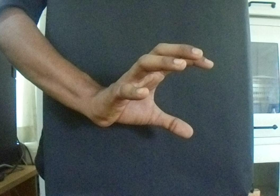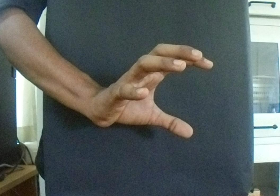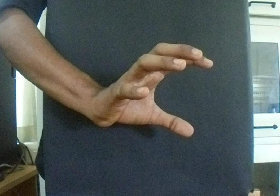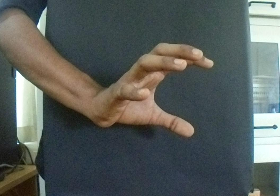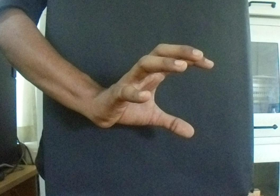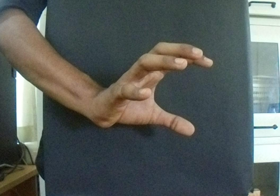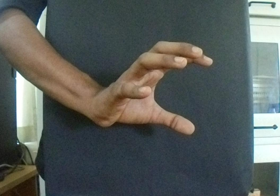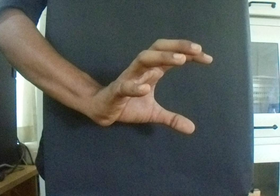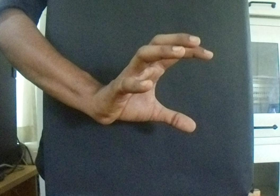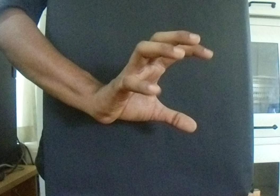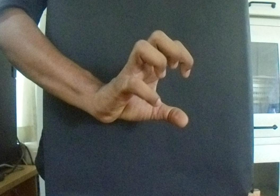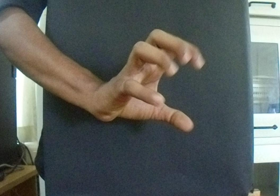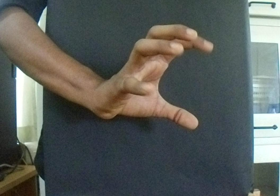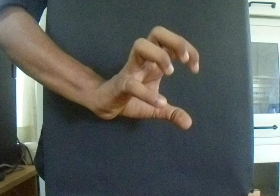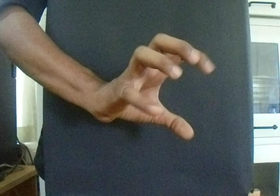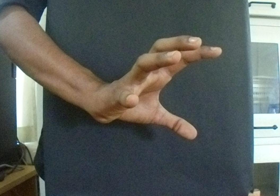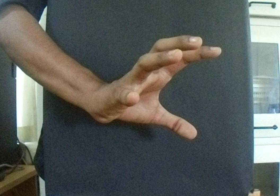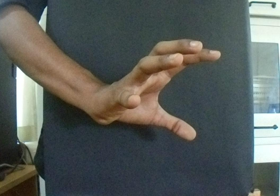pain